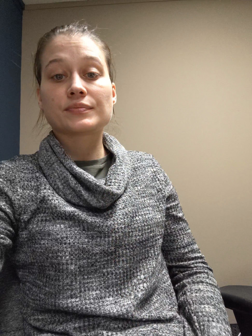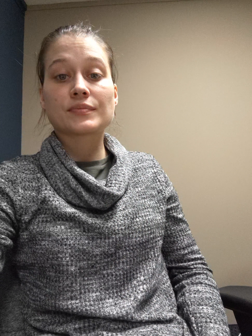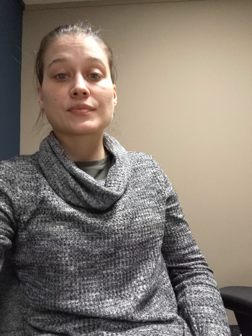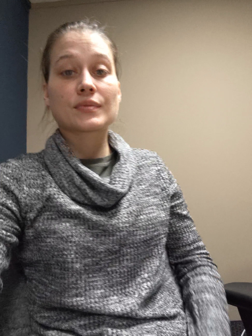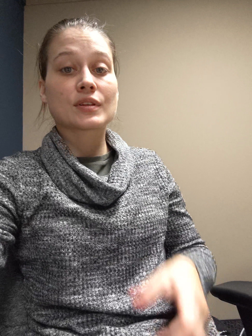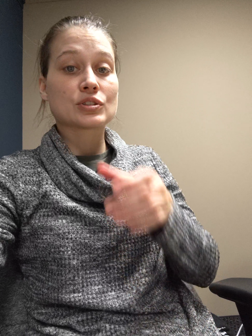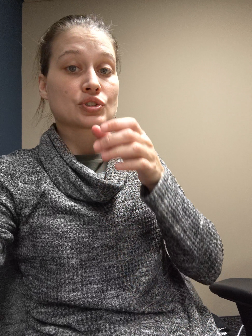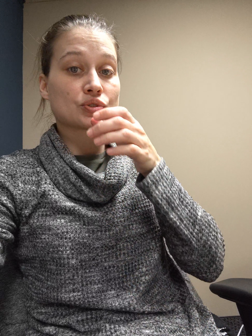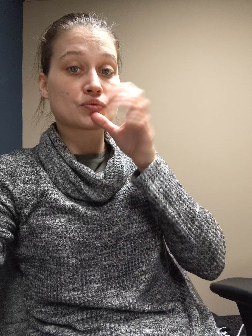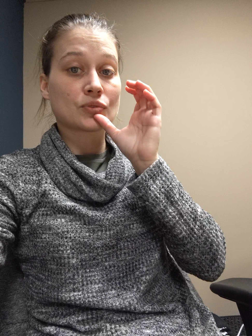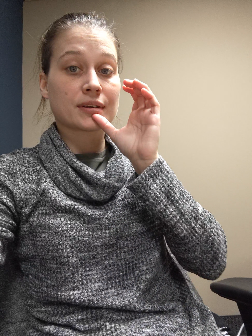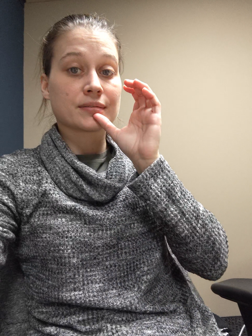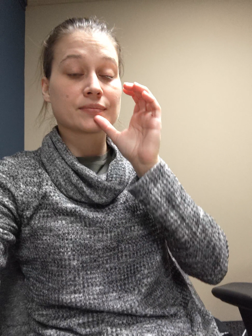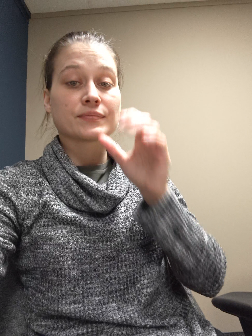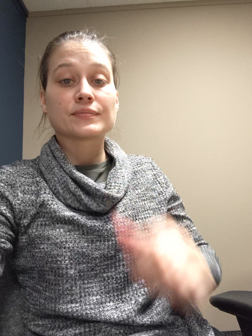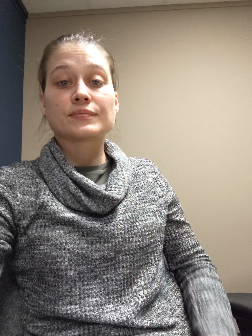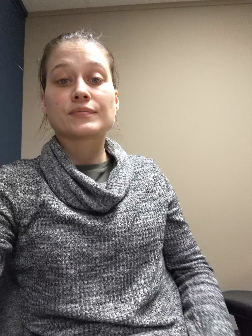drink